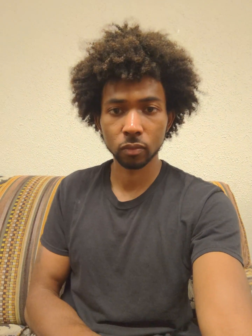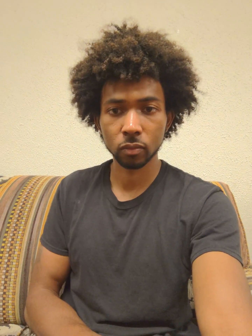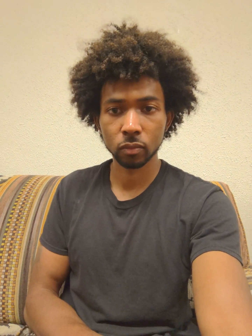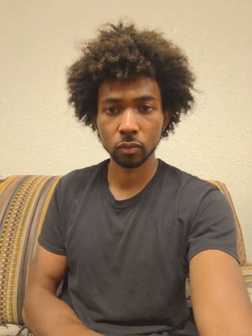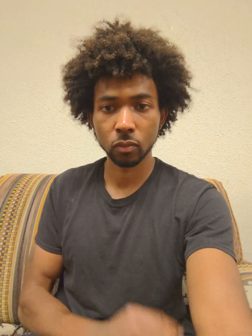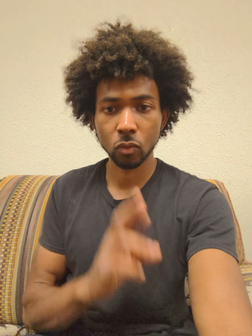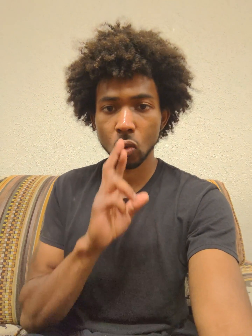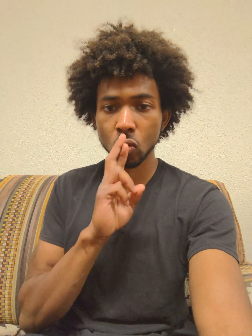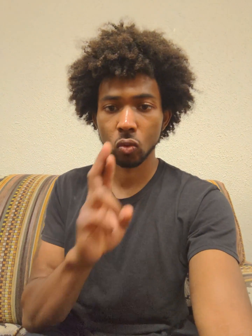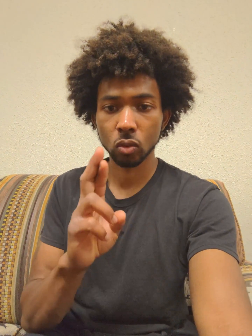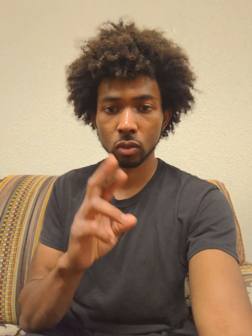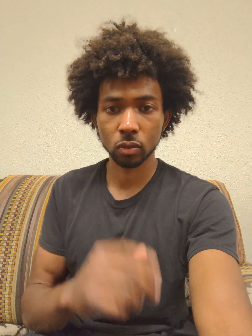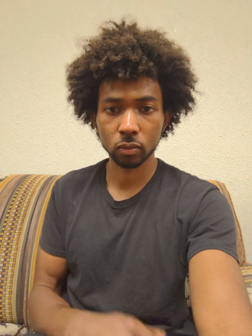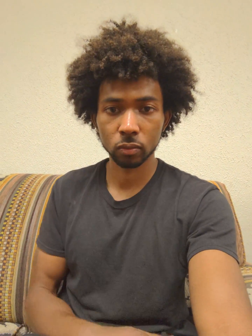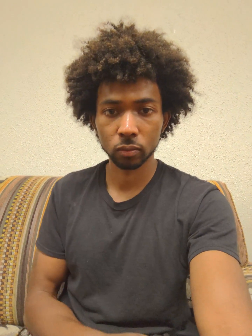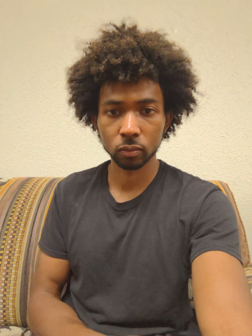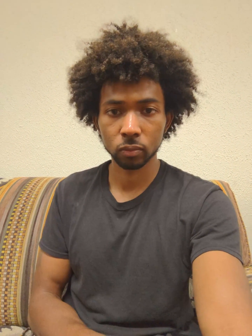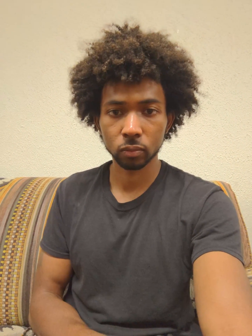are